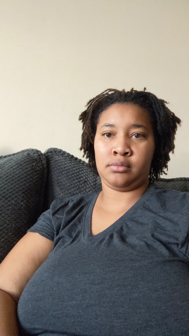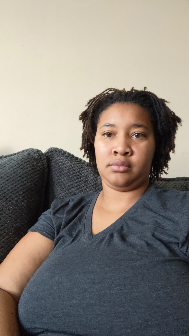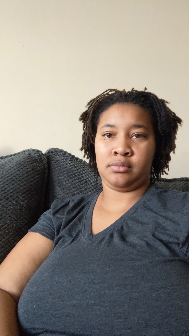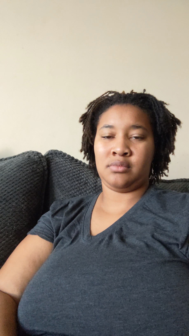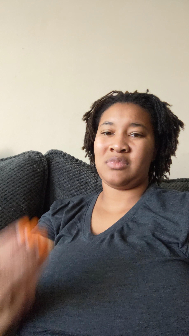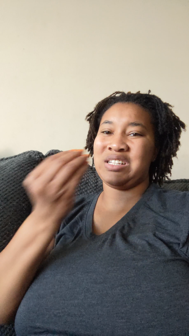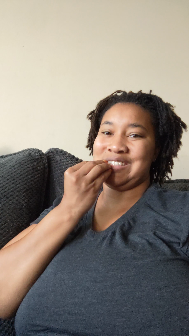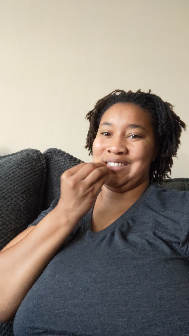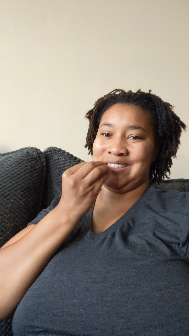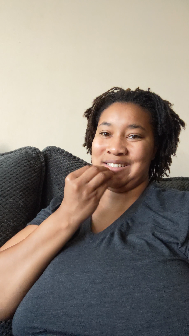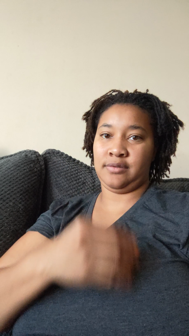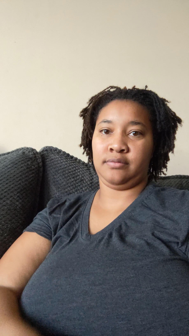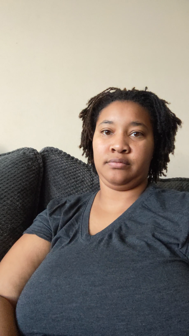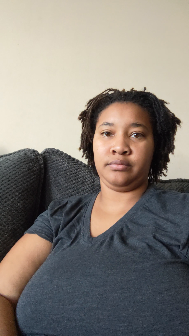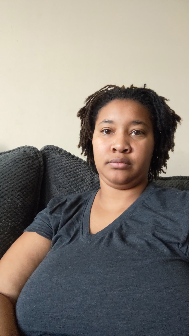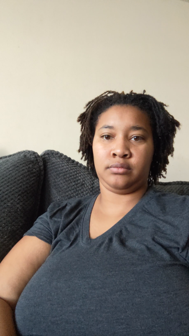eat